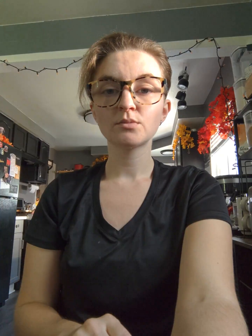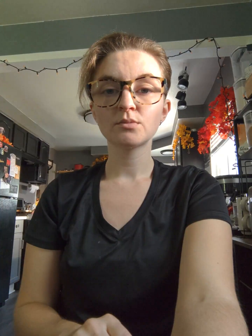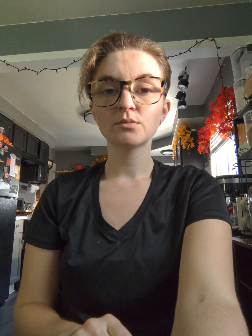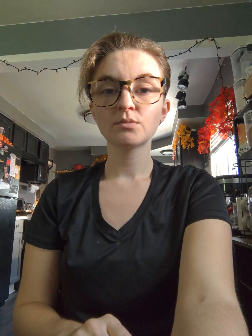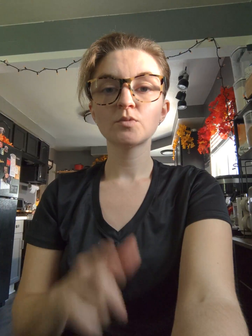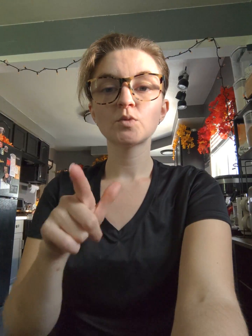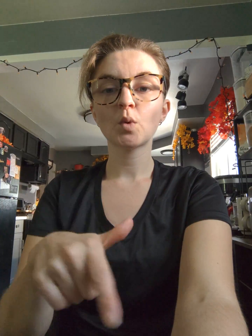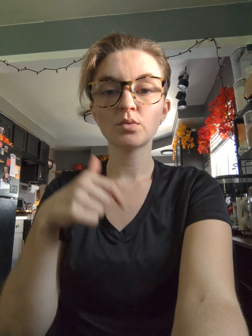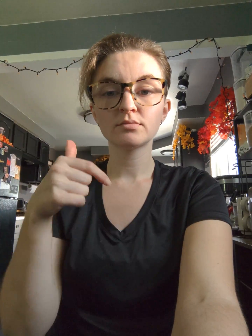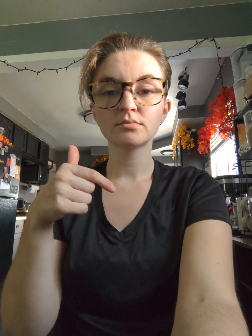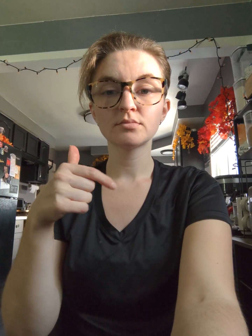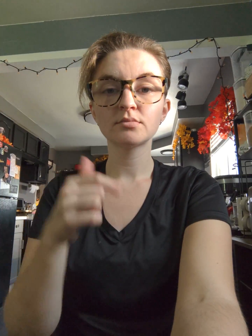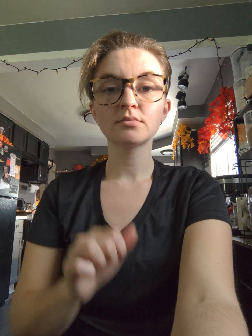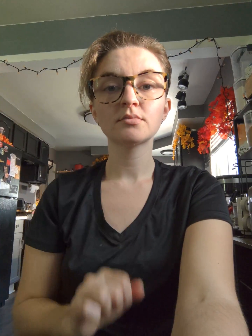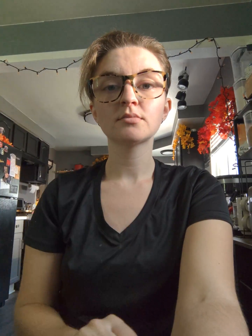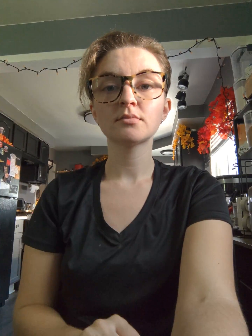long